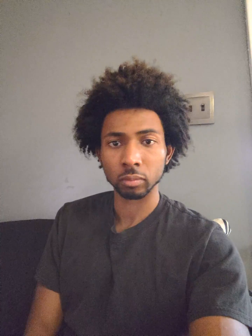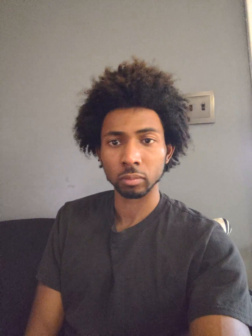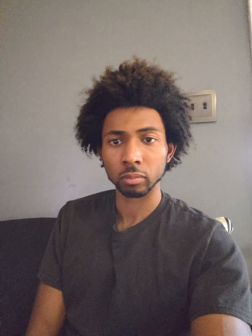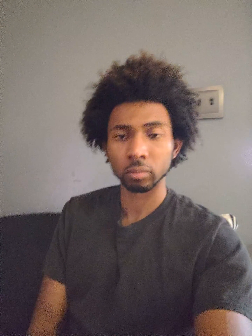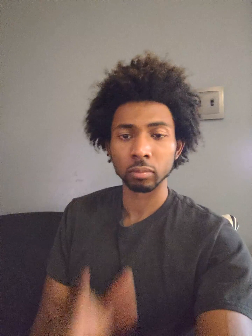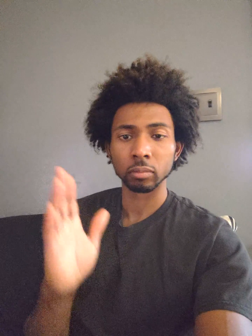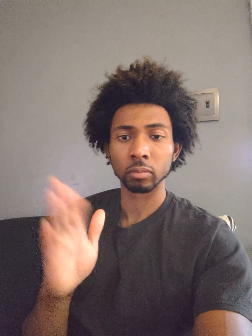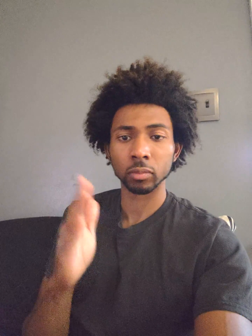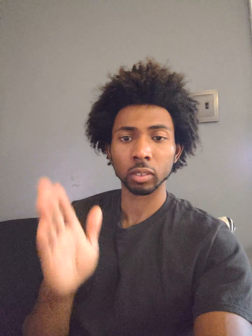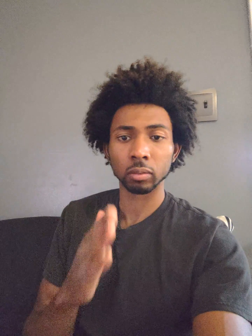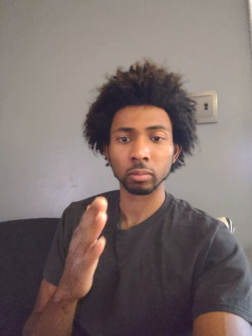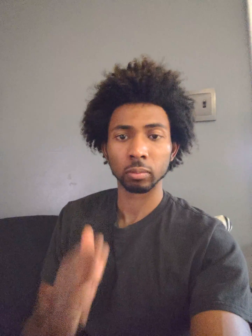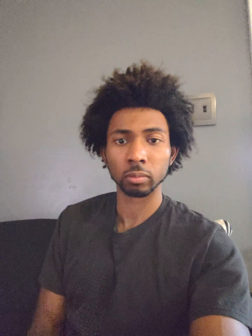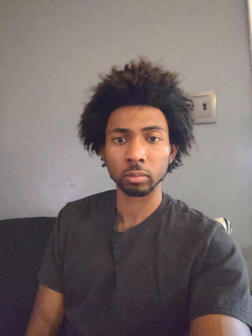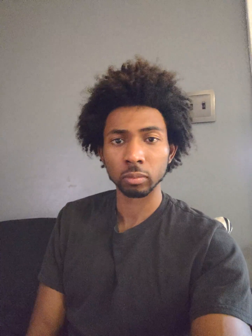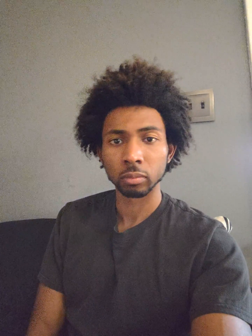clap